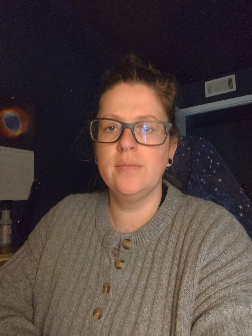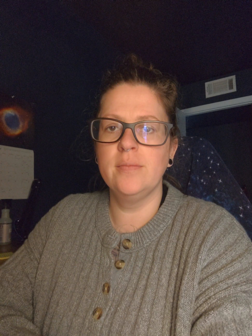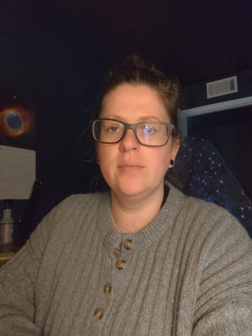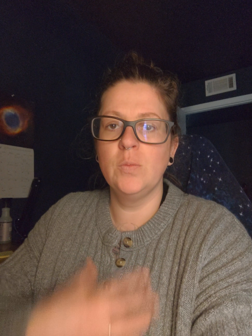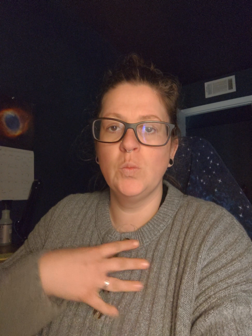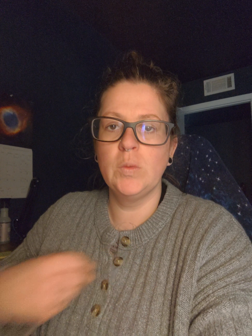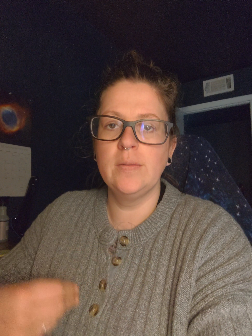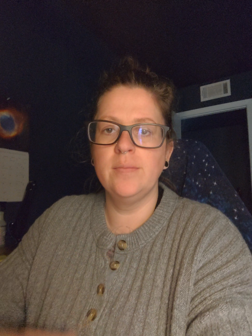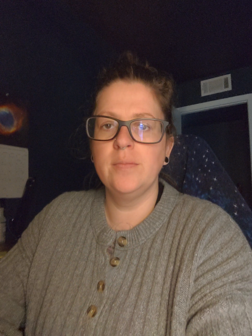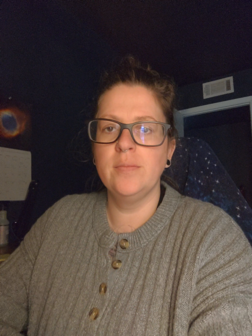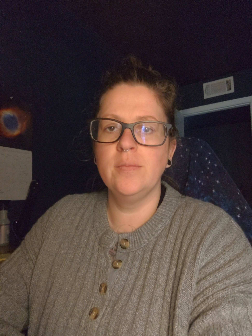white